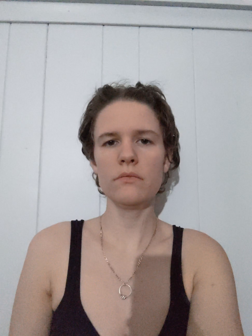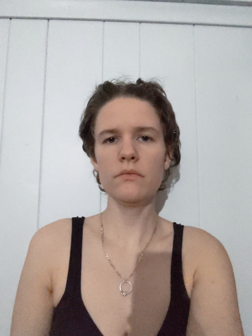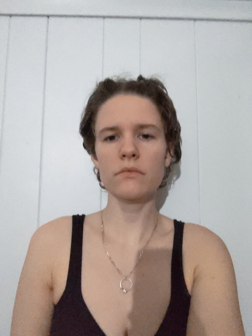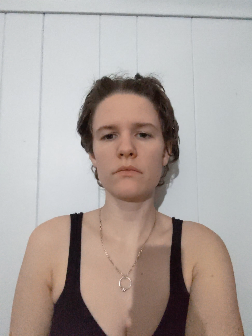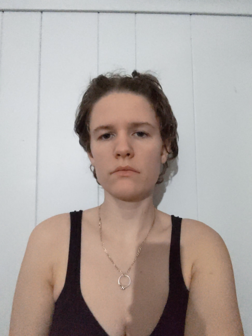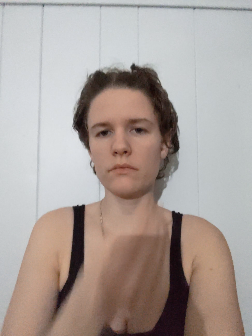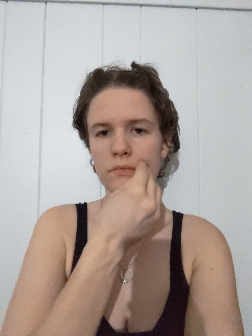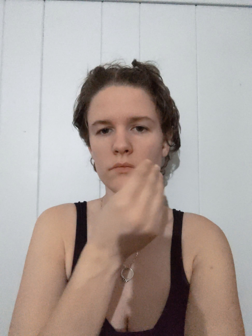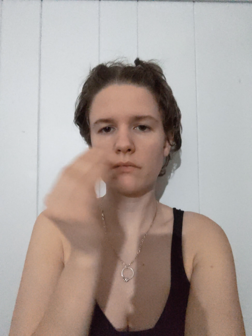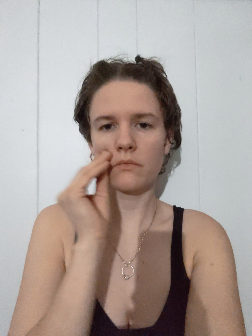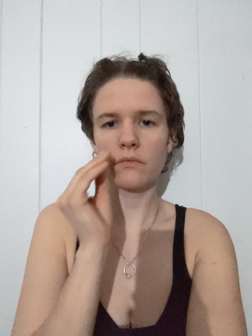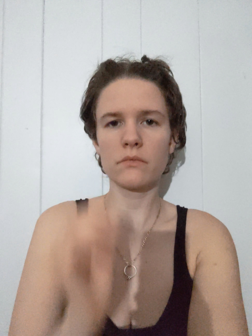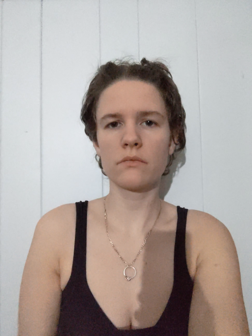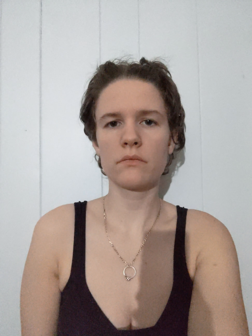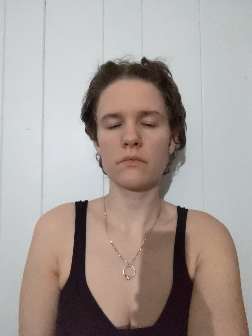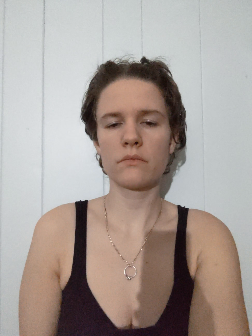flower